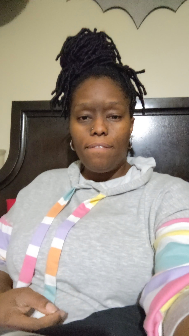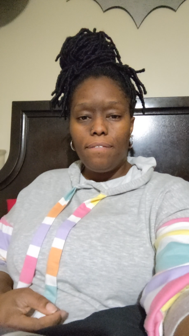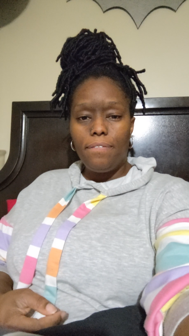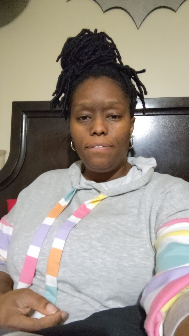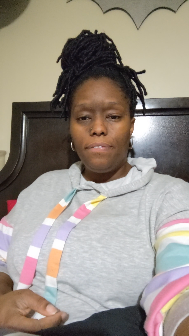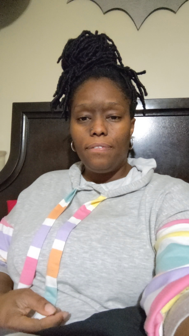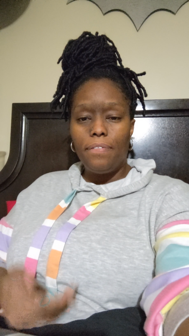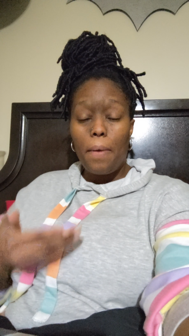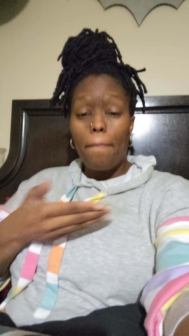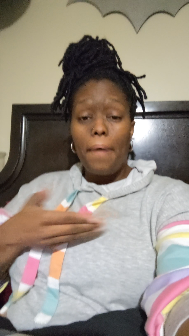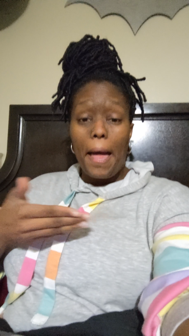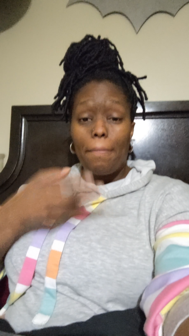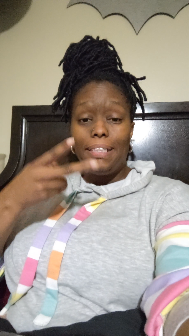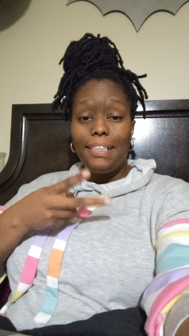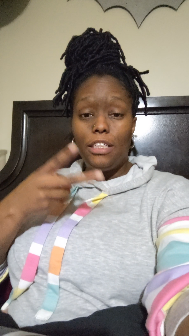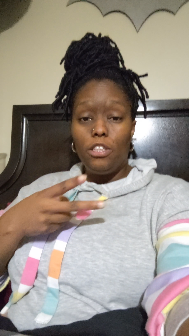babysitter